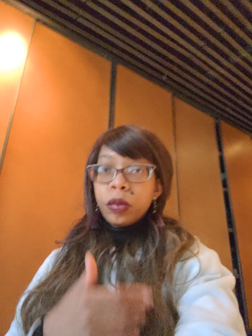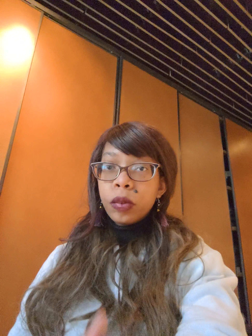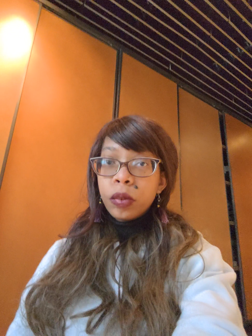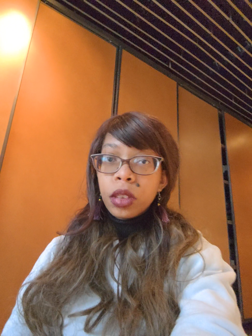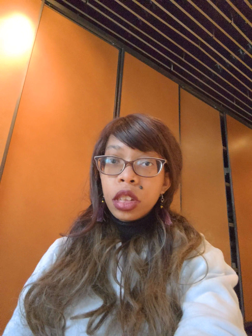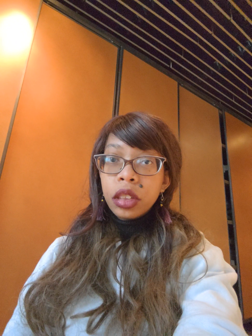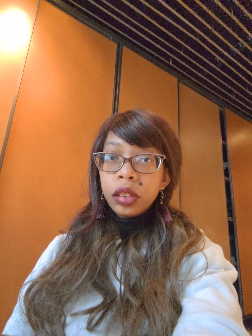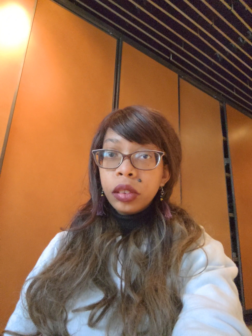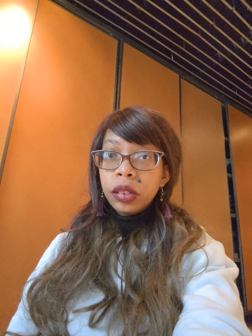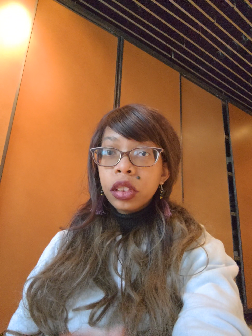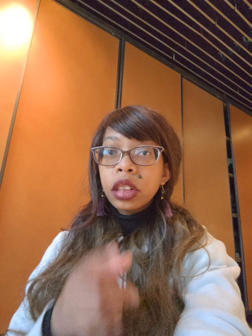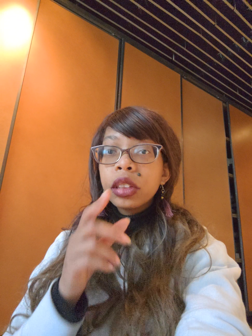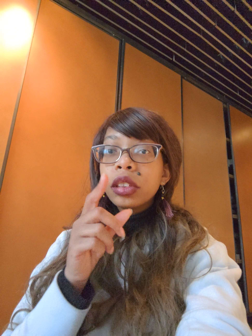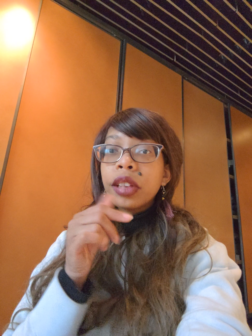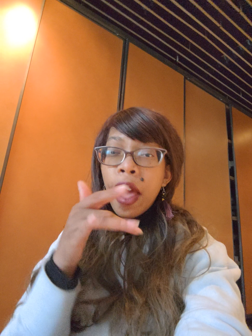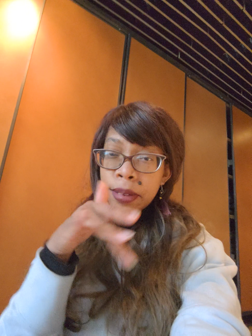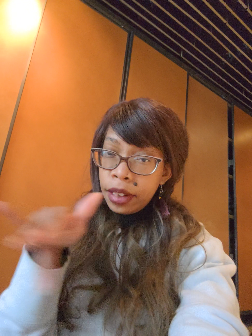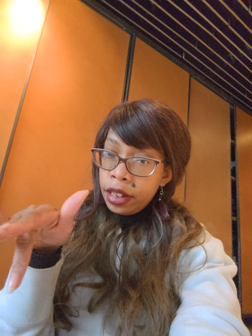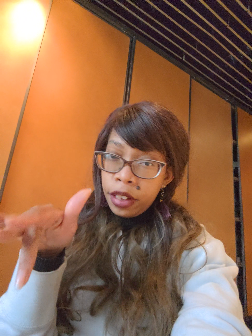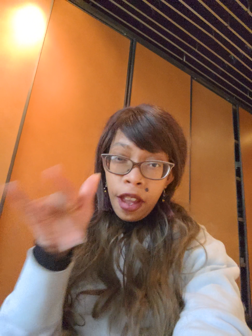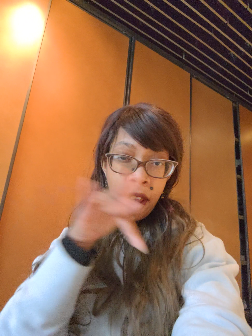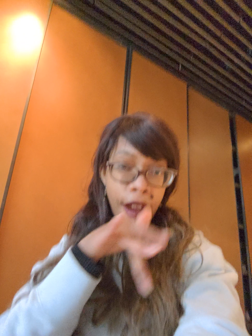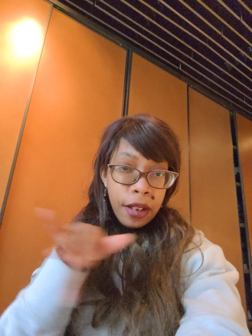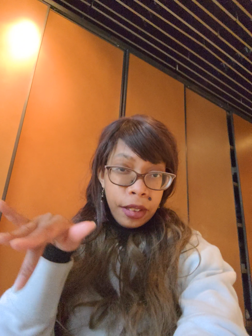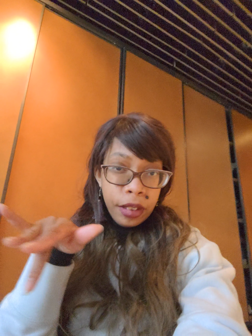empty